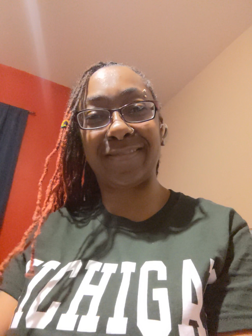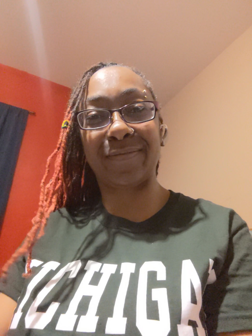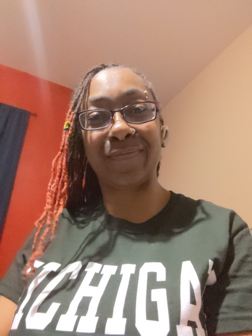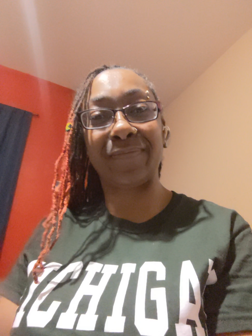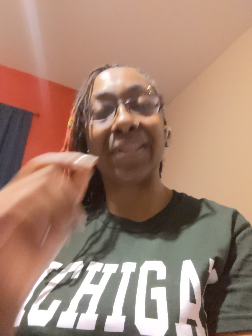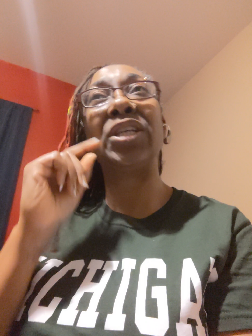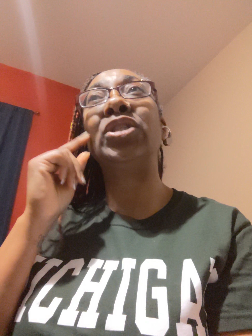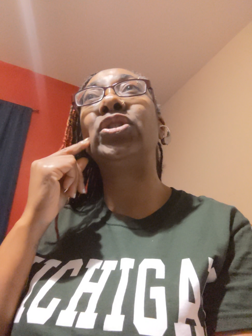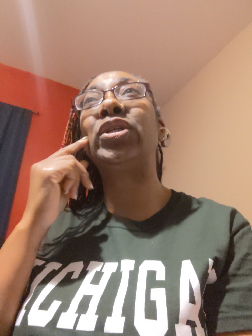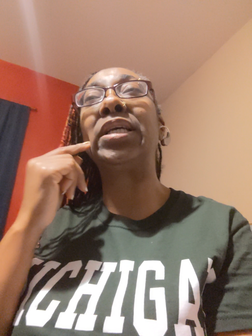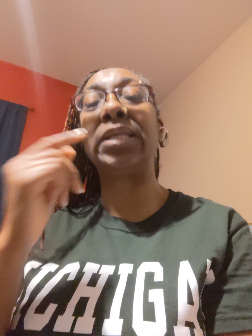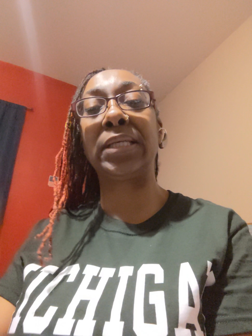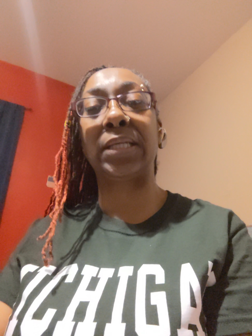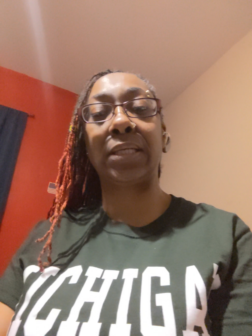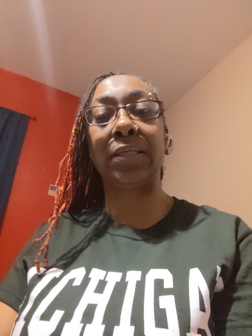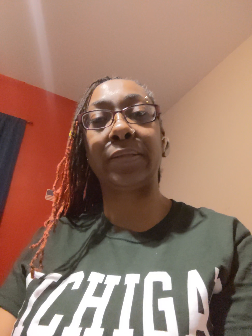cheek